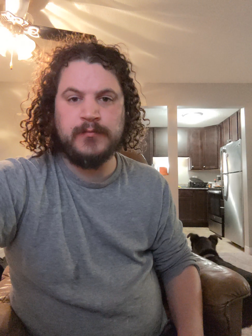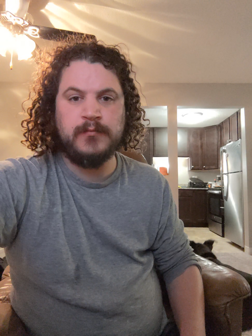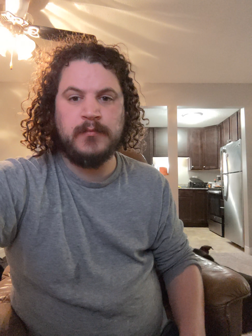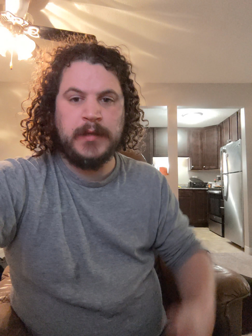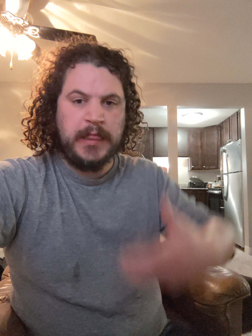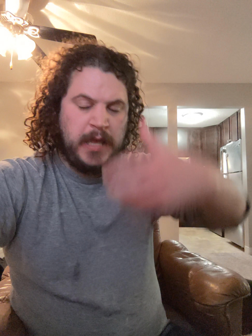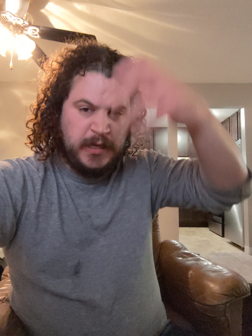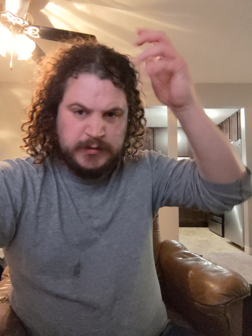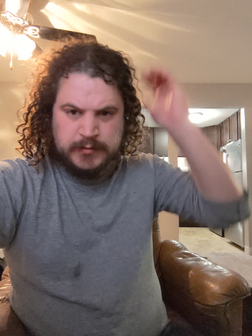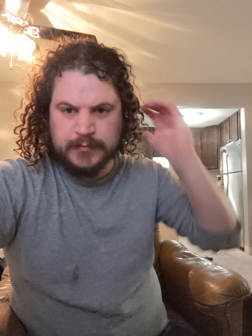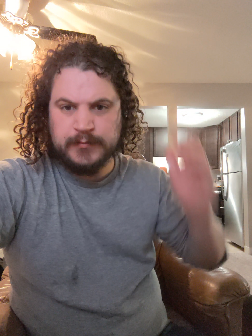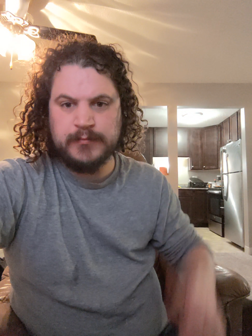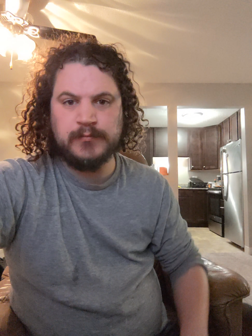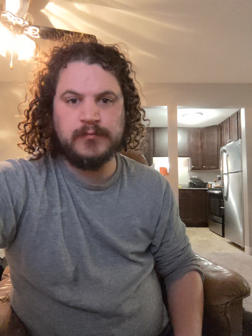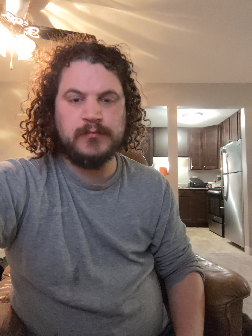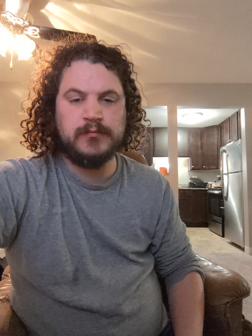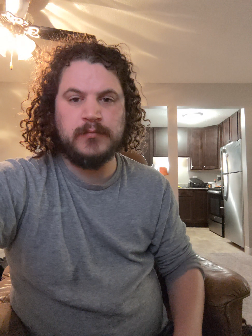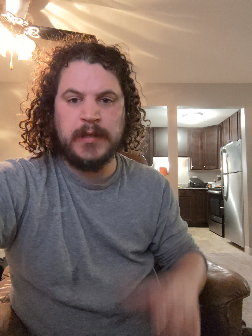lion